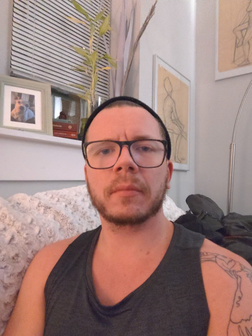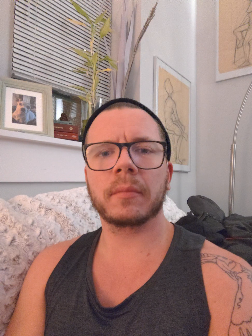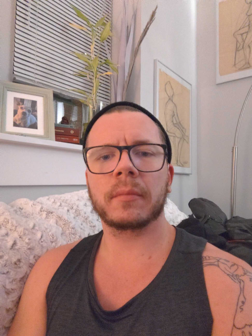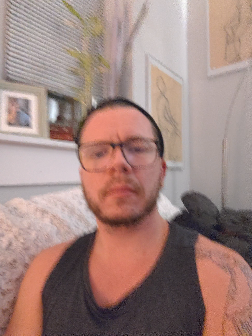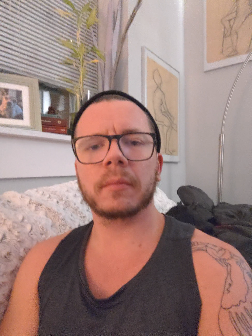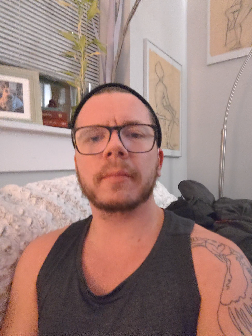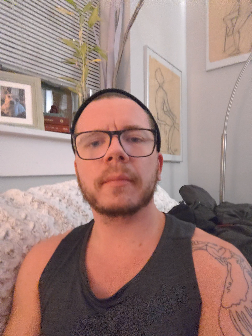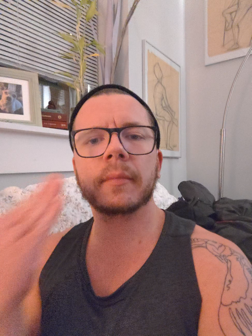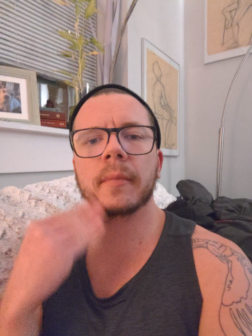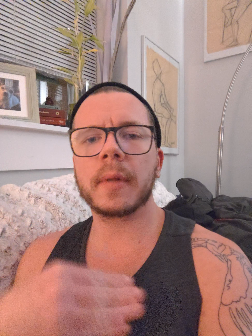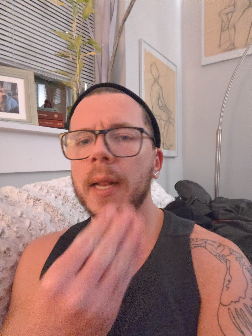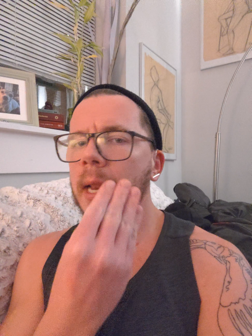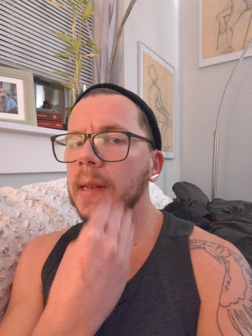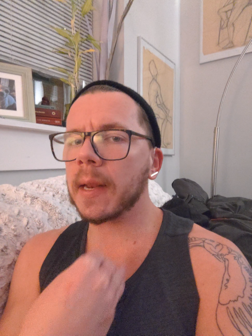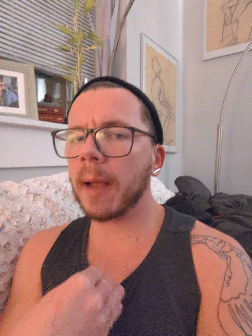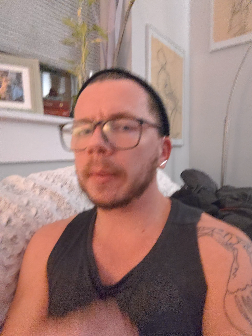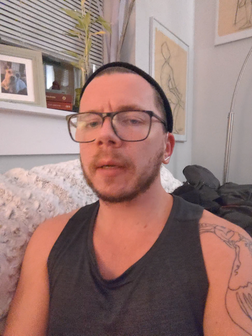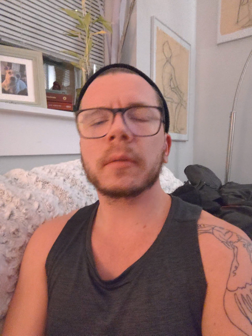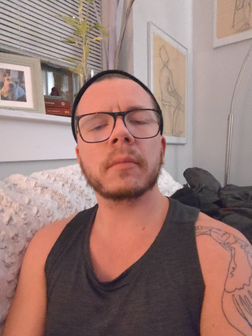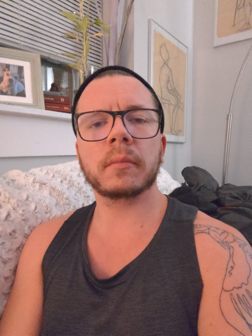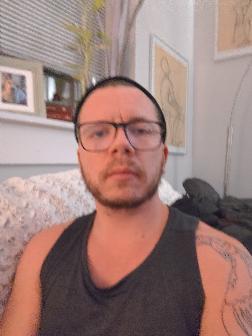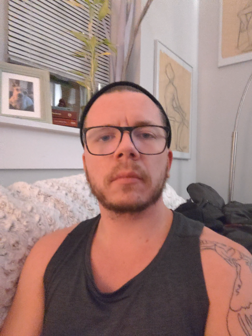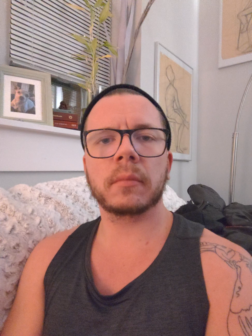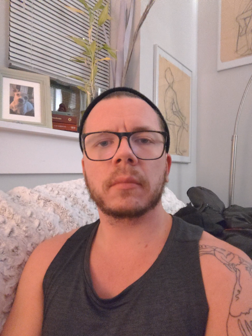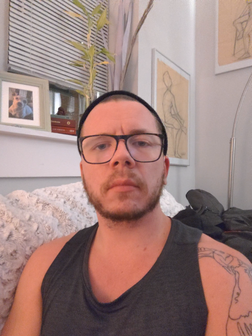napkin